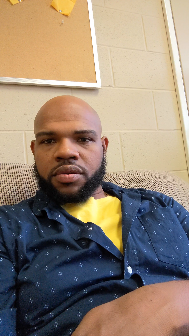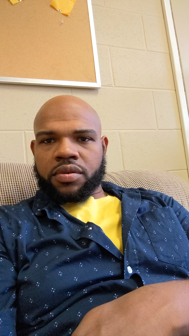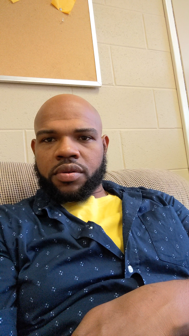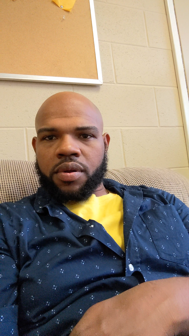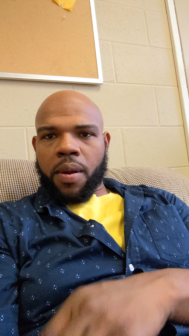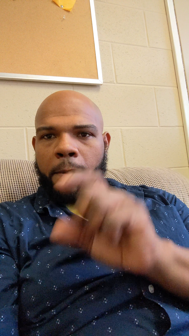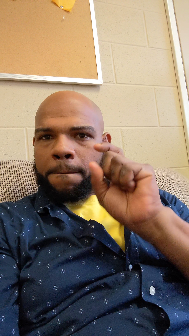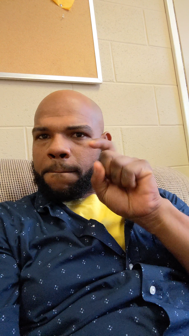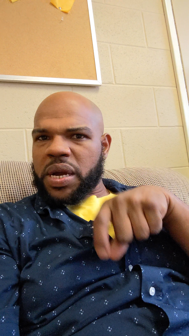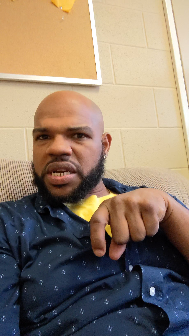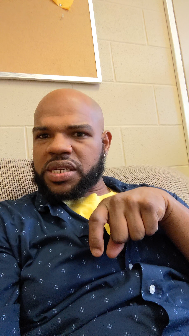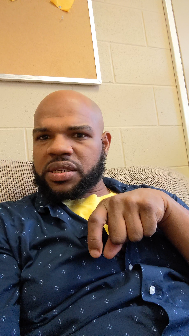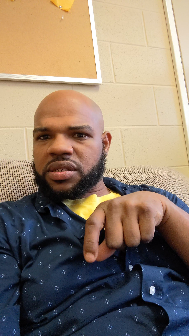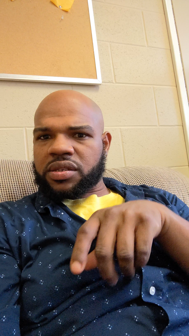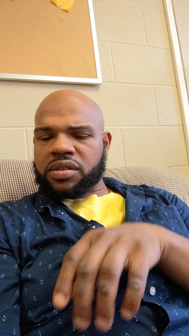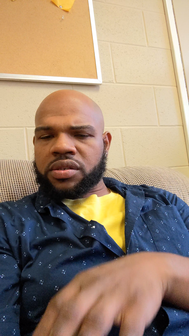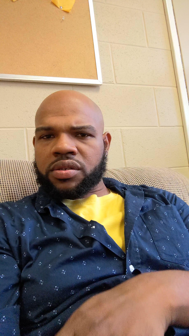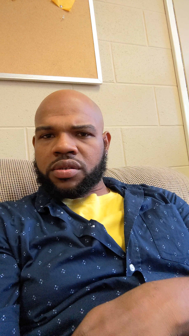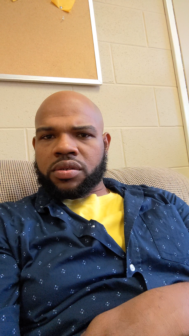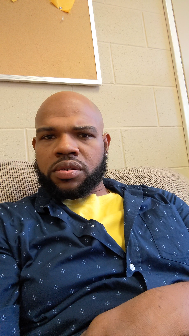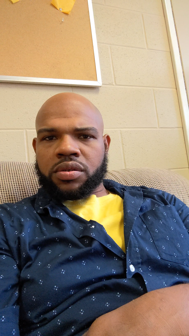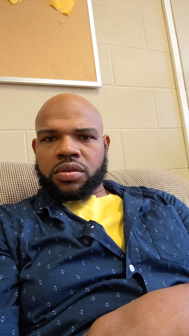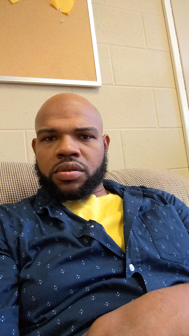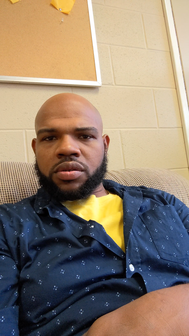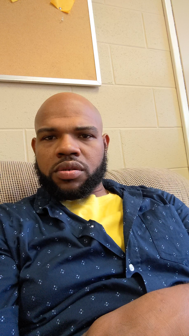must